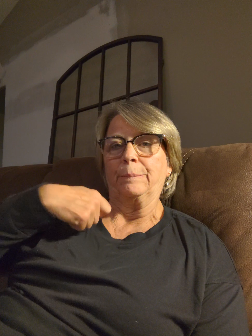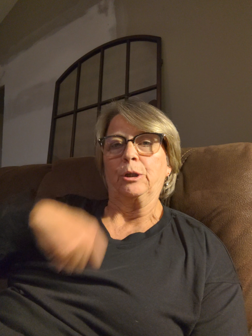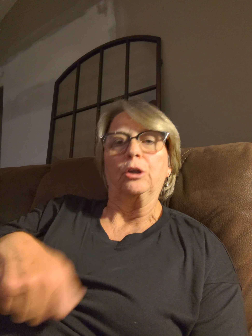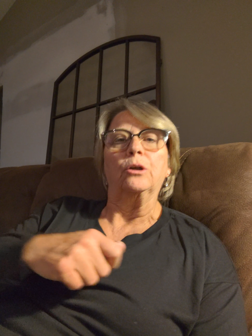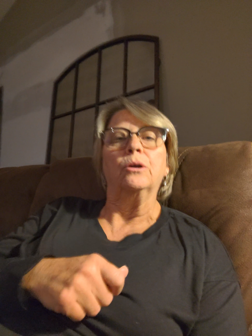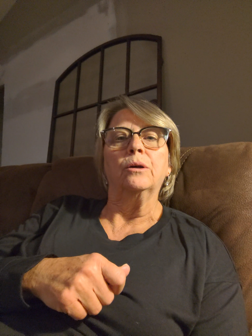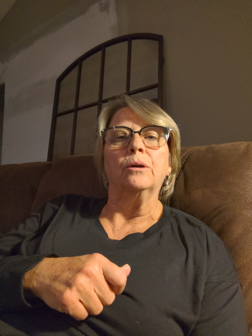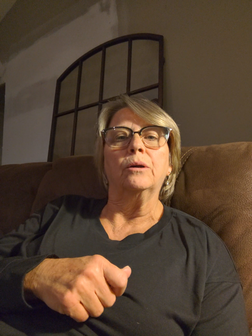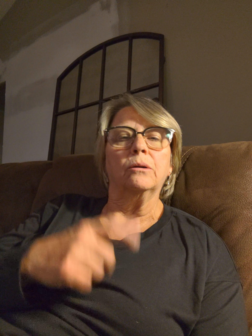zipper